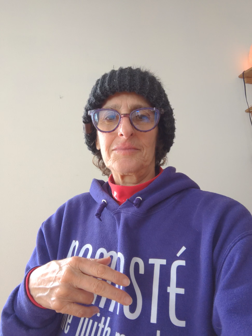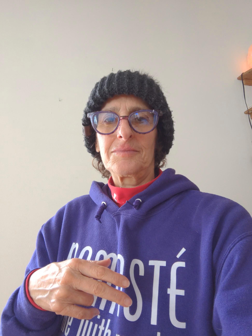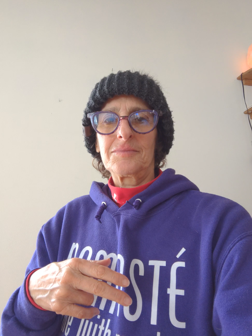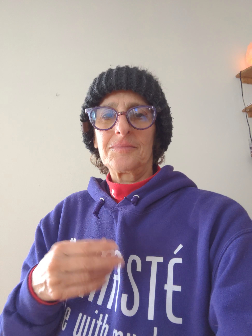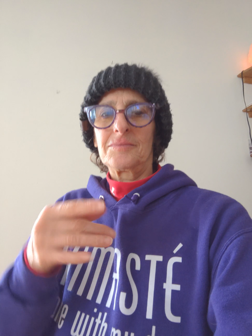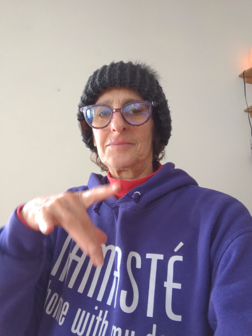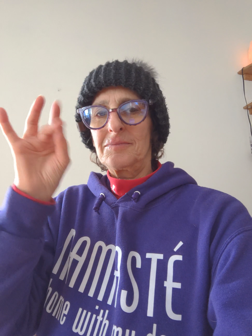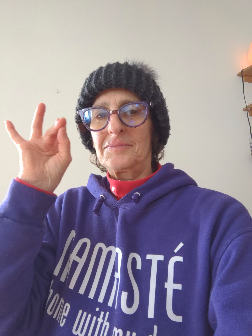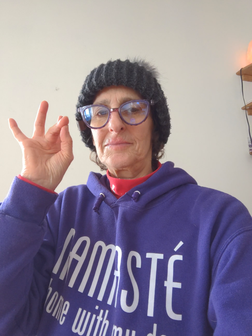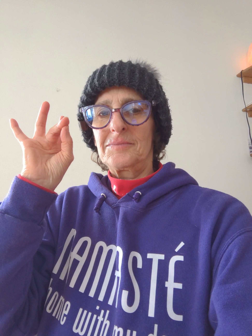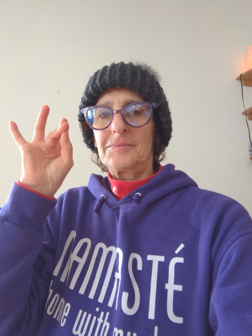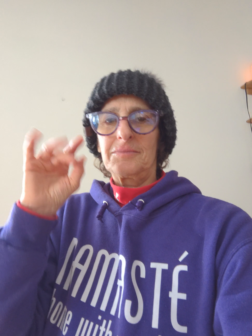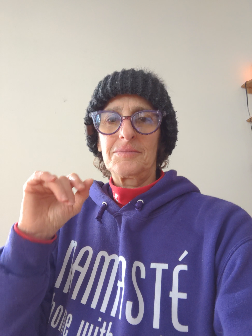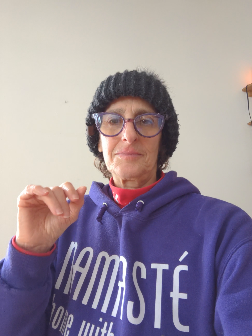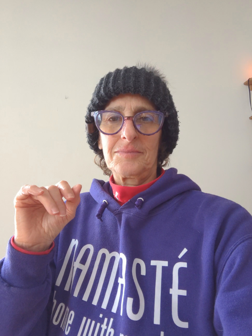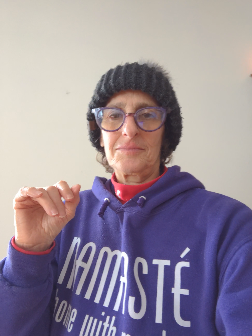find